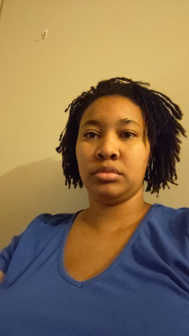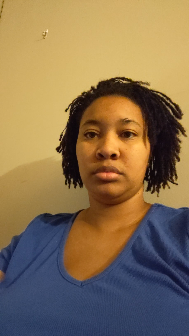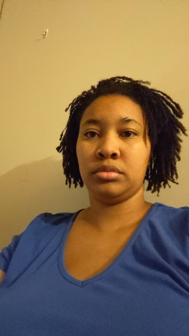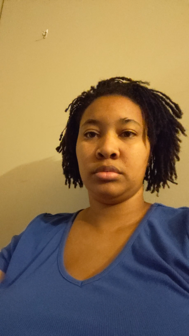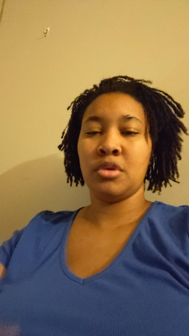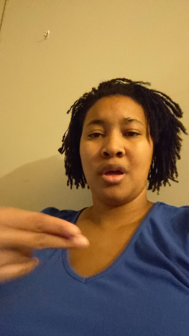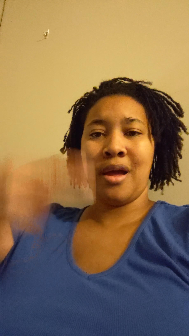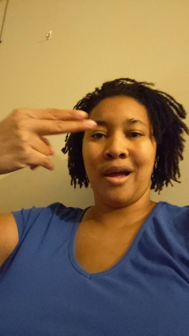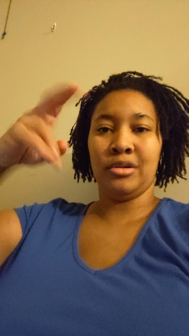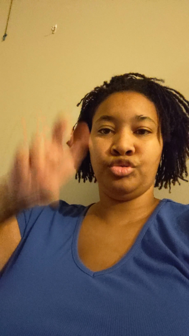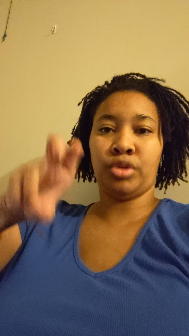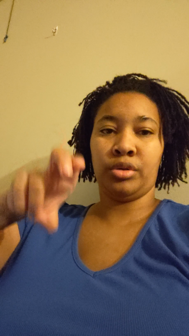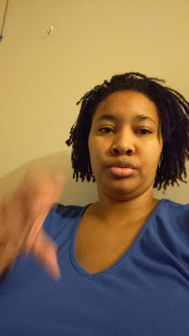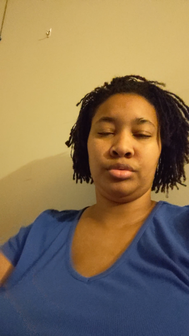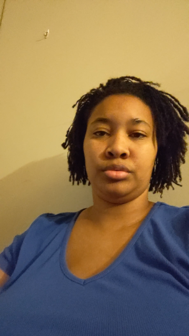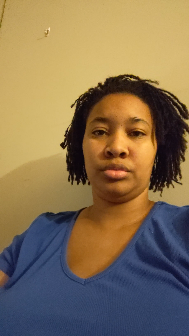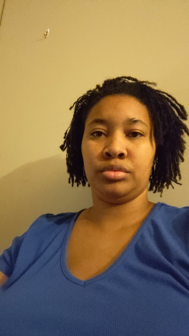high chair